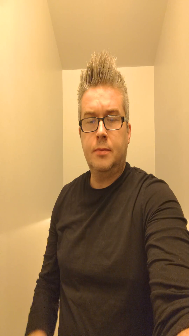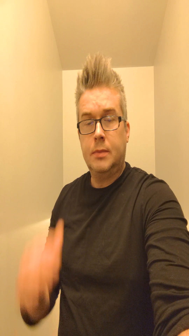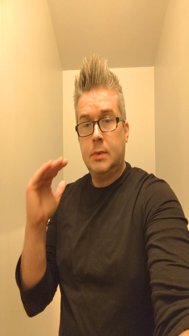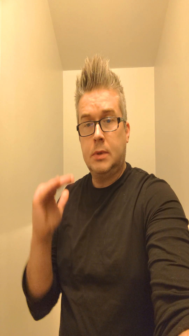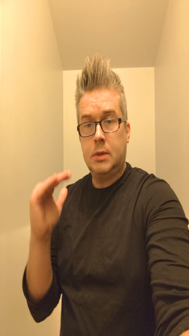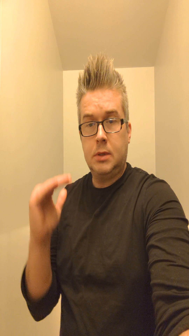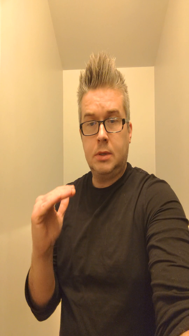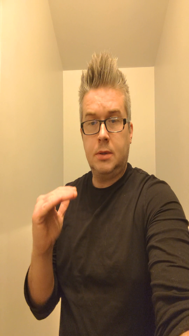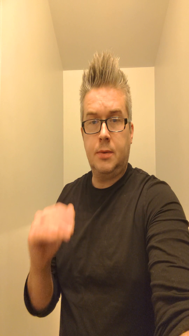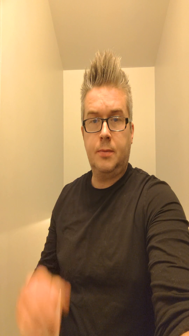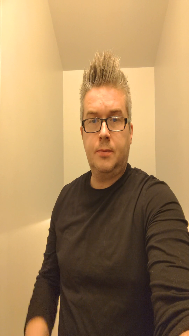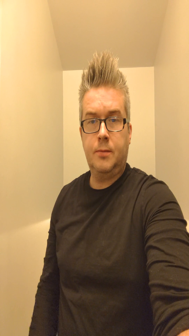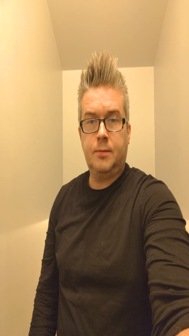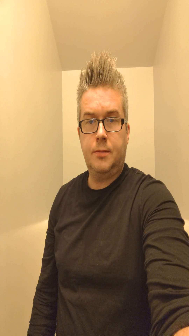child